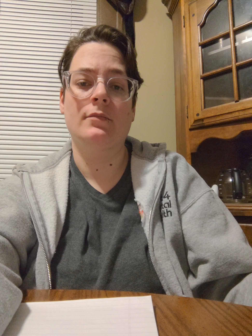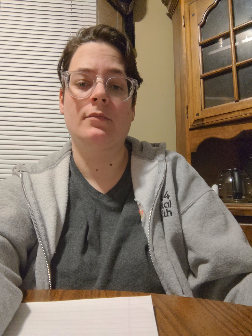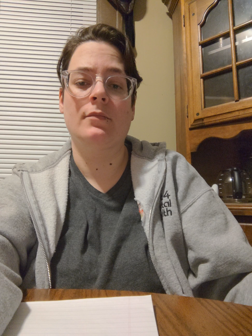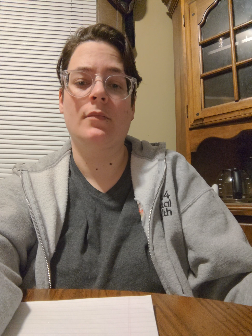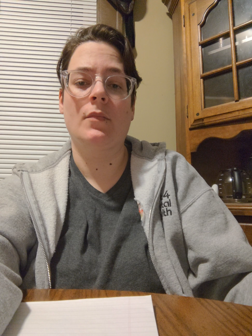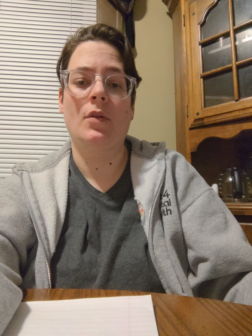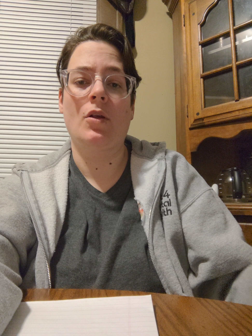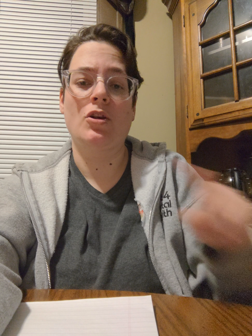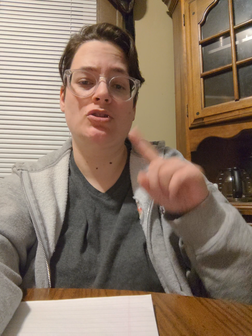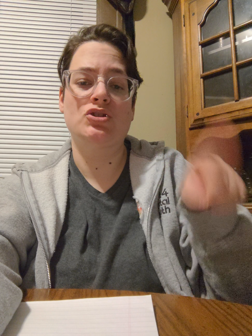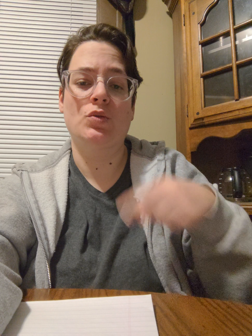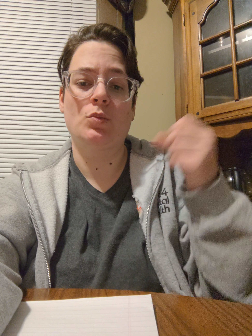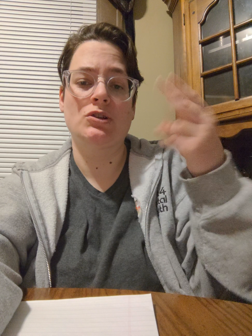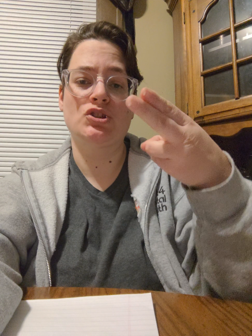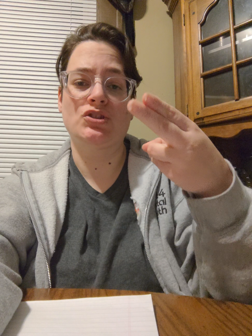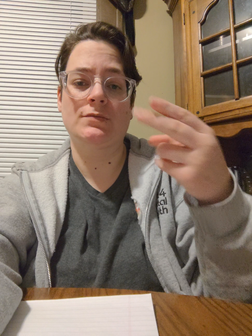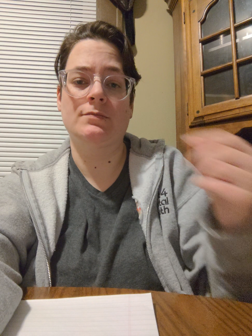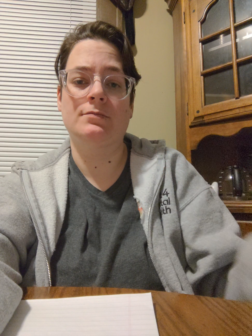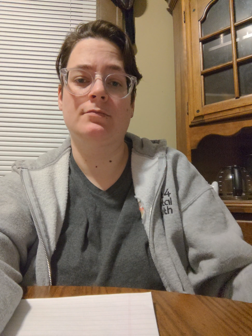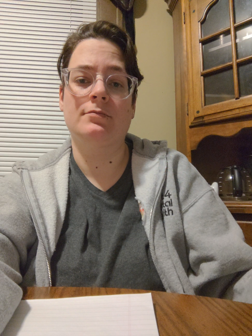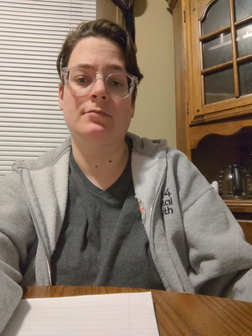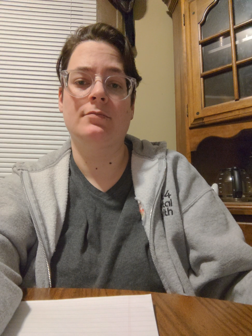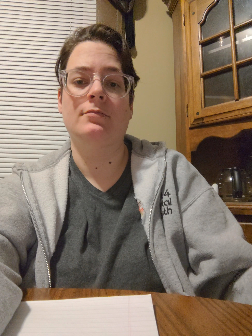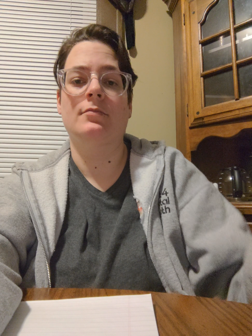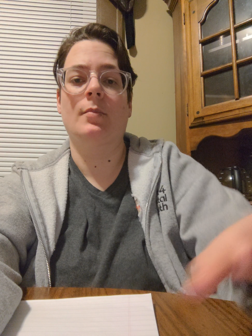garbage